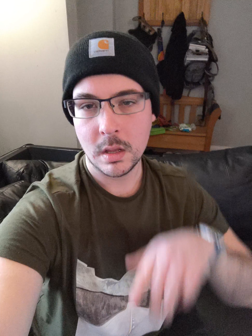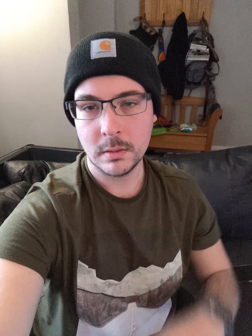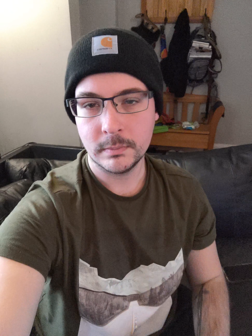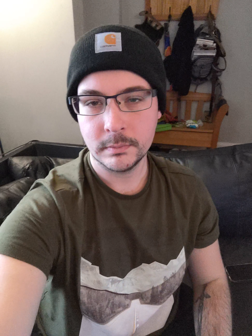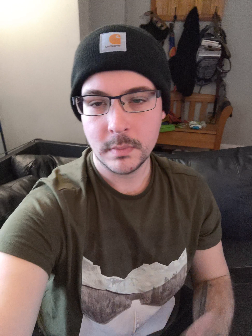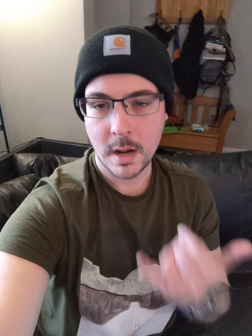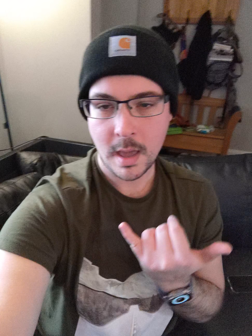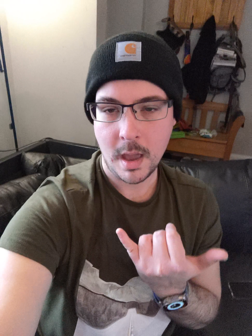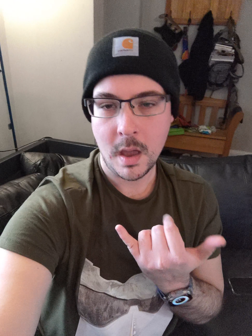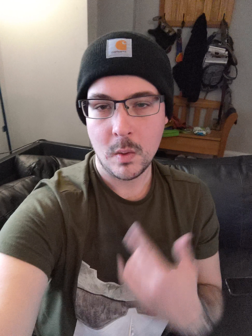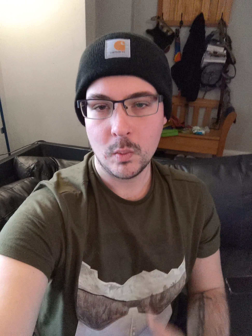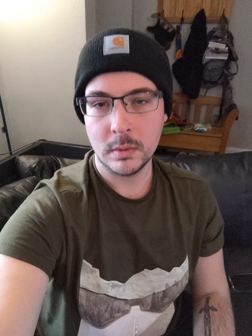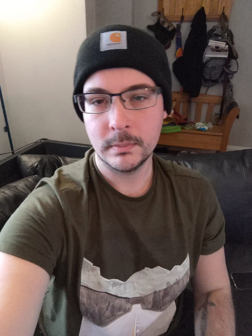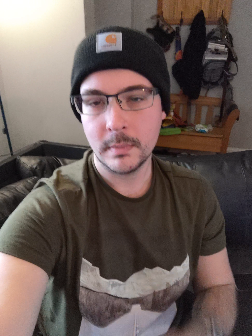now